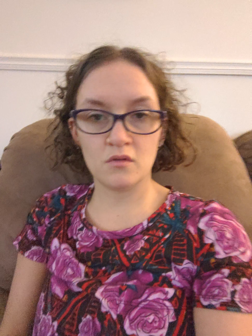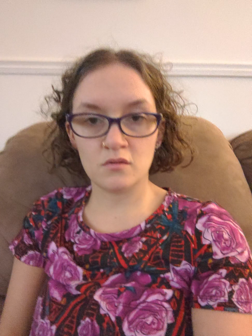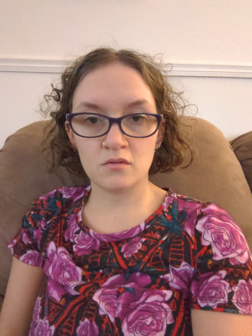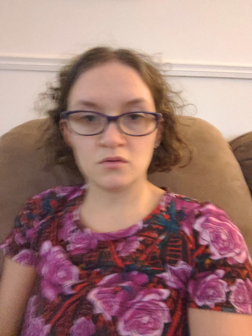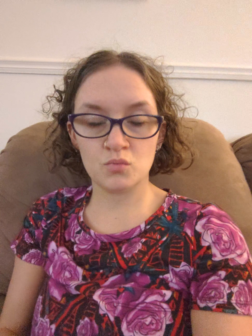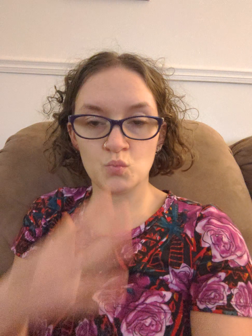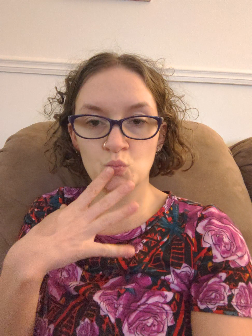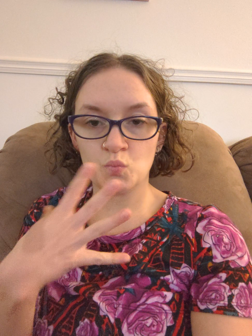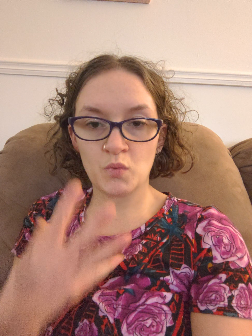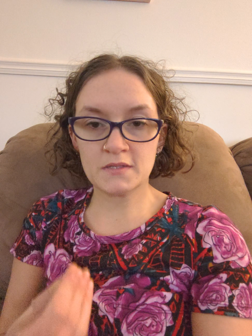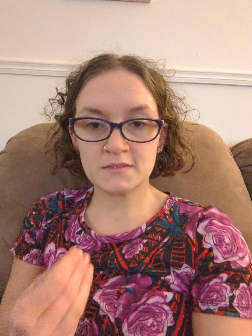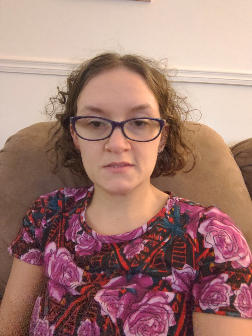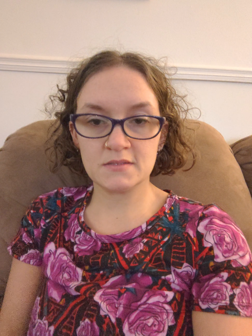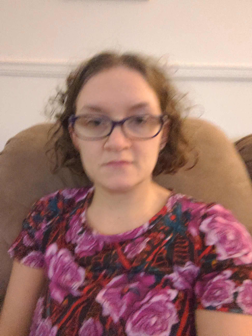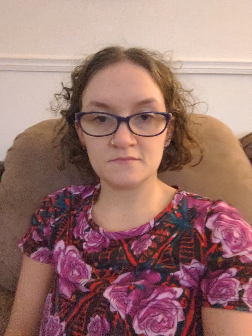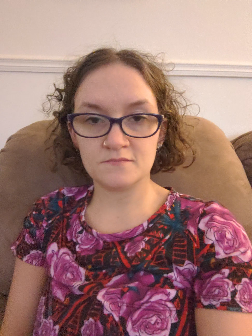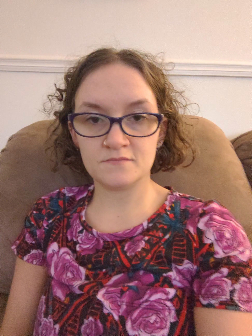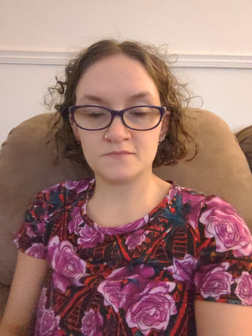wet